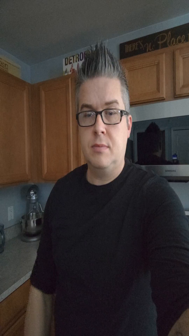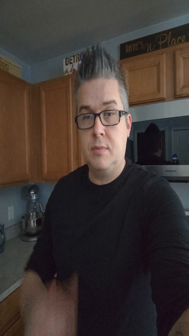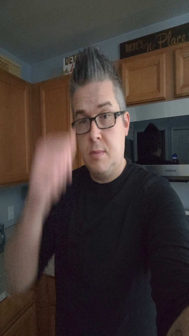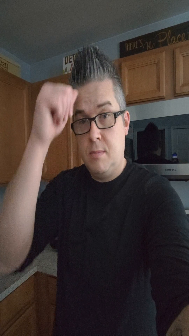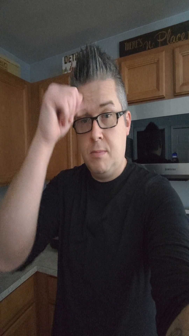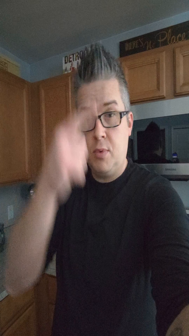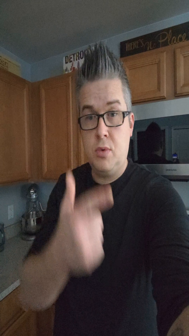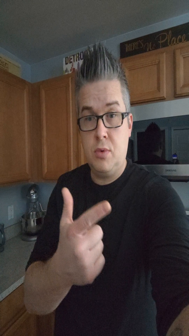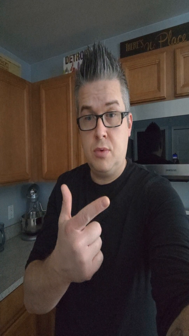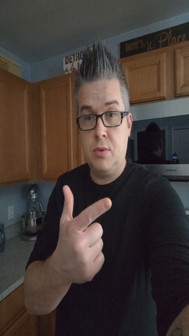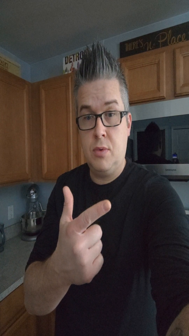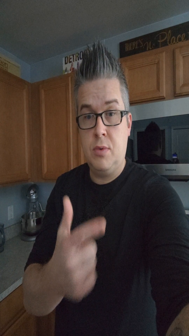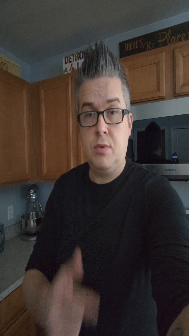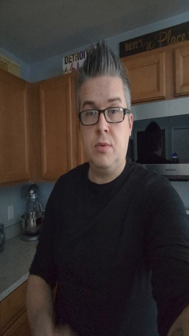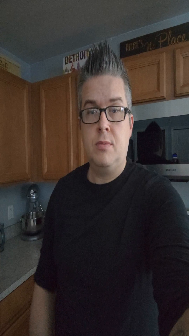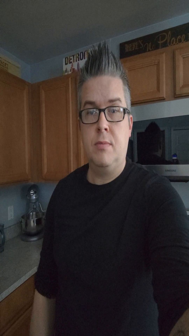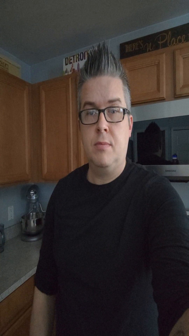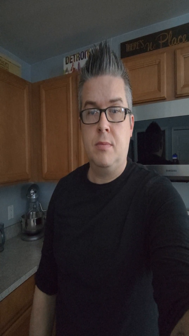brother